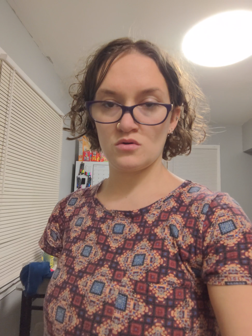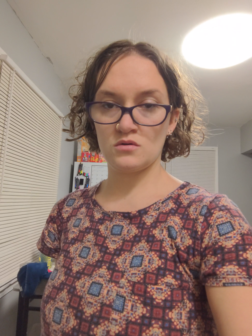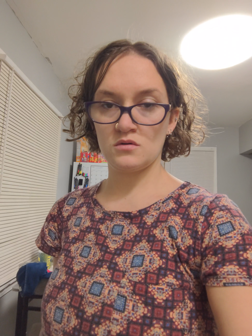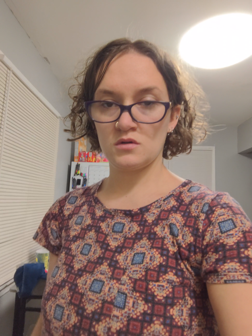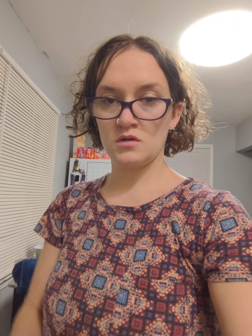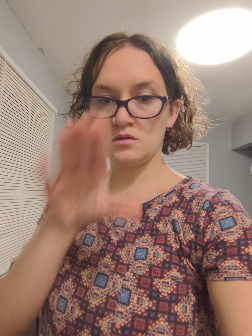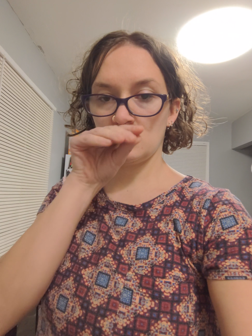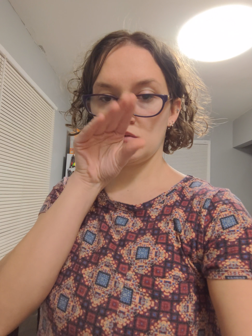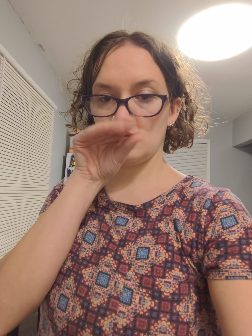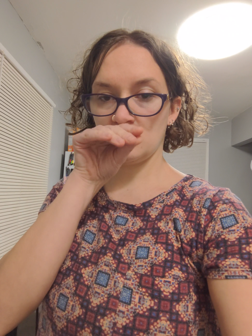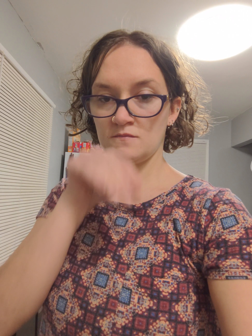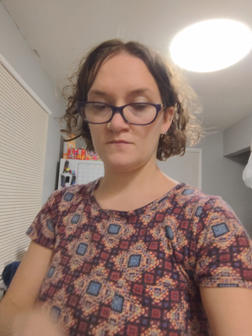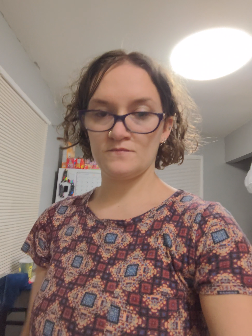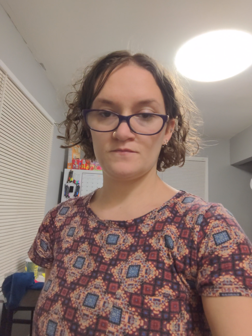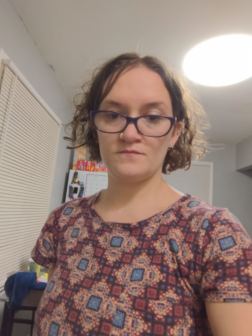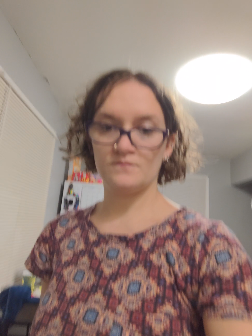goose